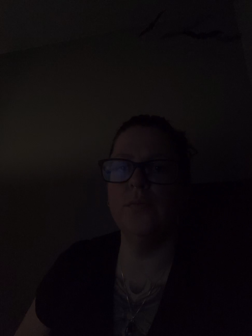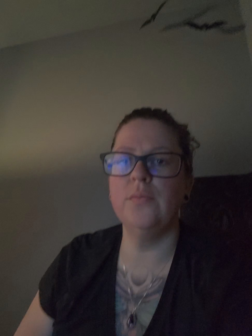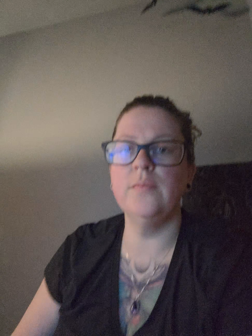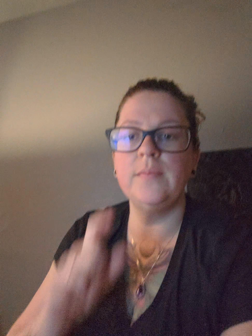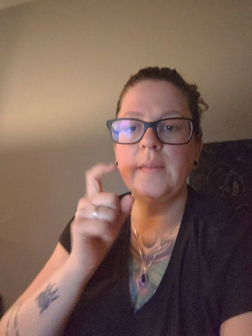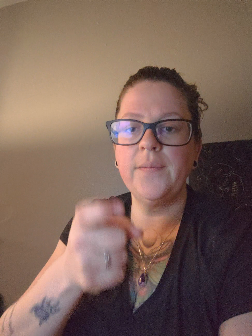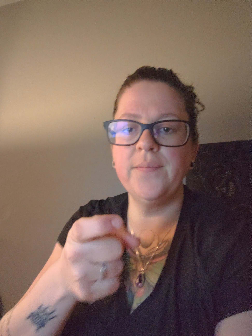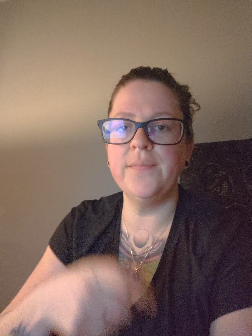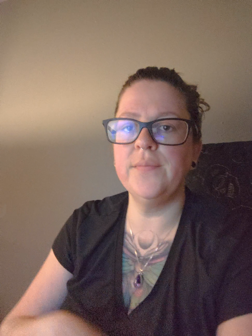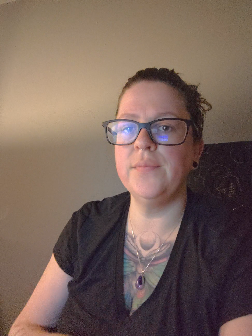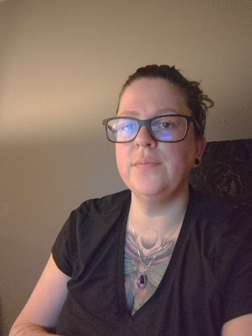gift